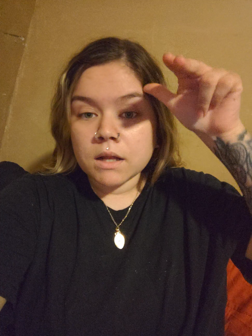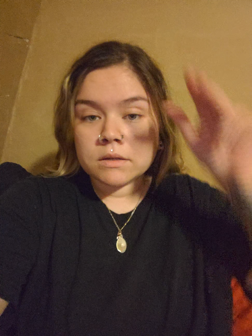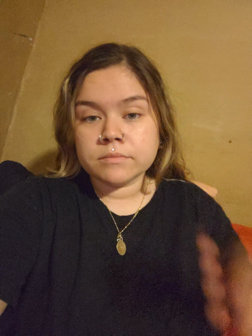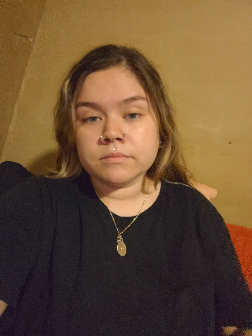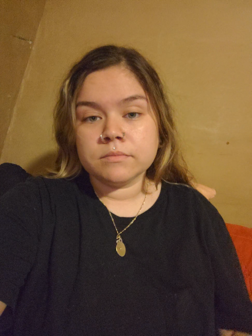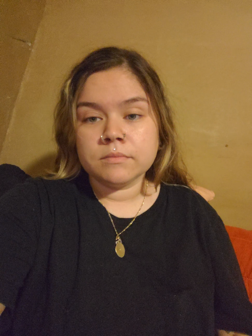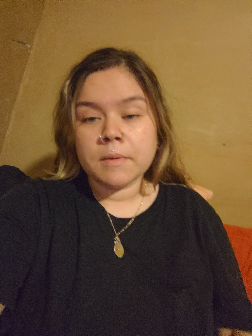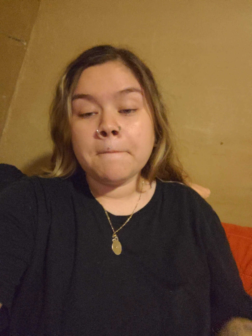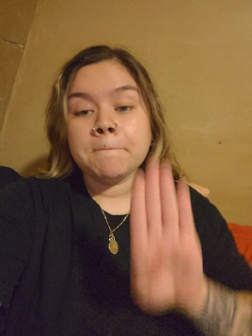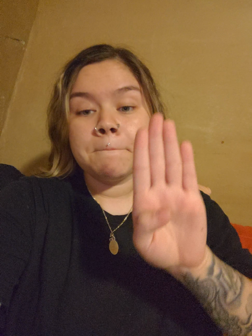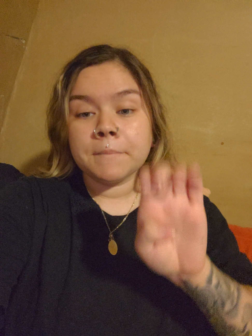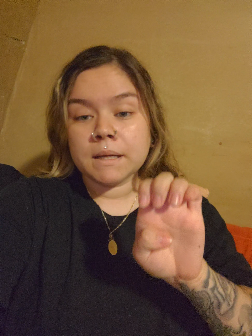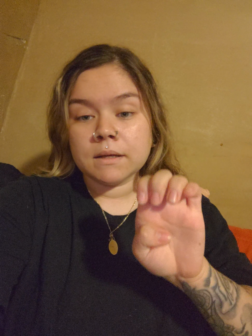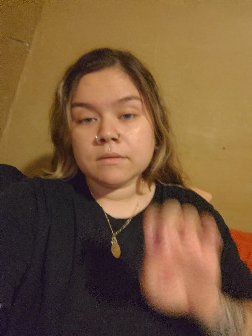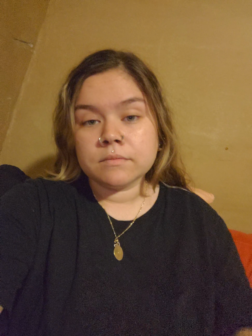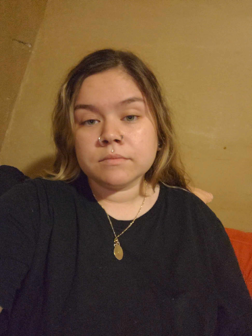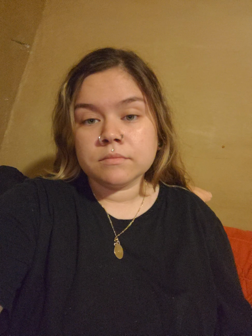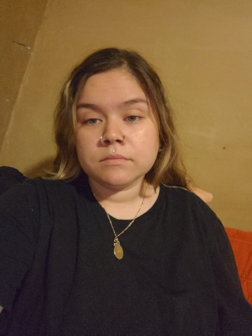be